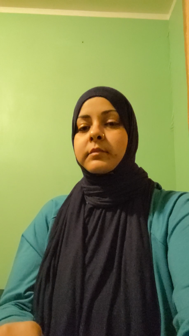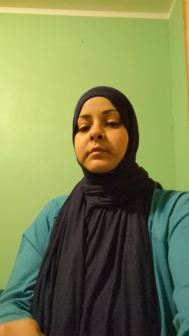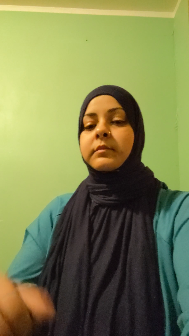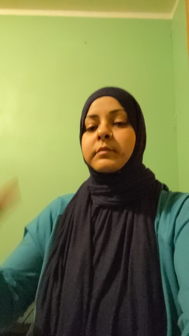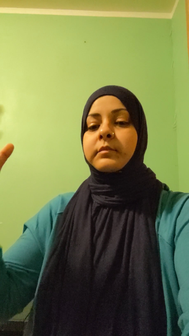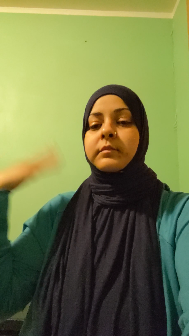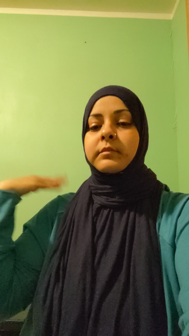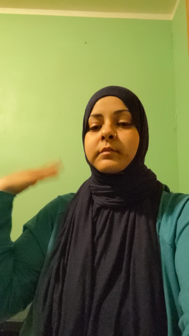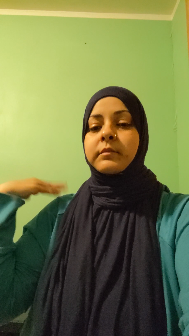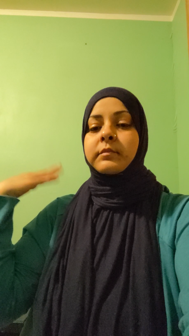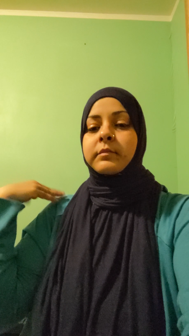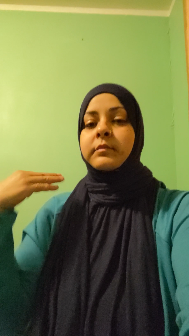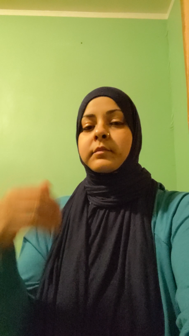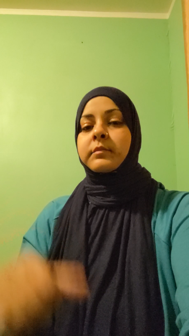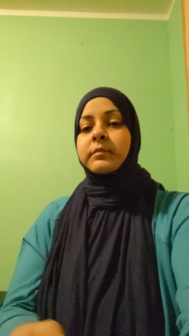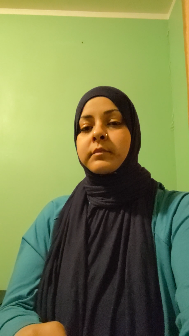shoulder